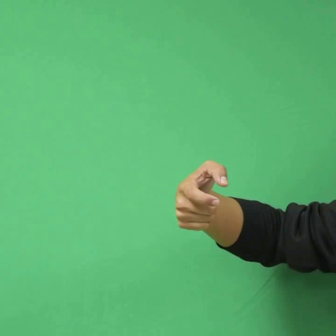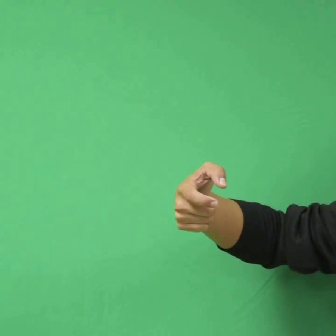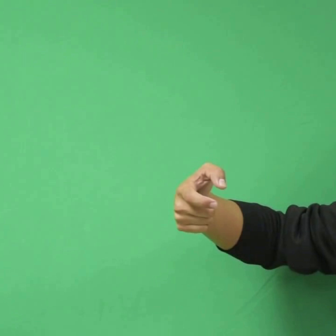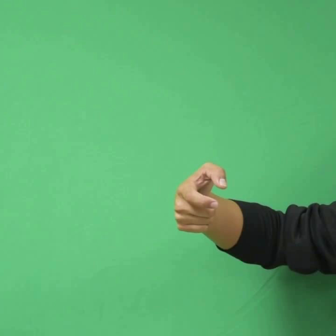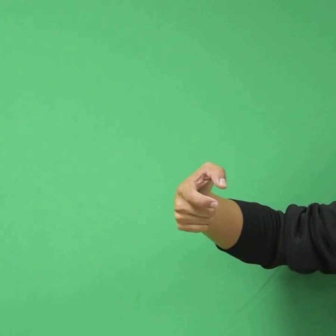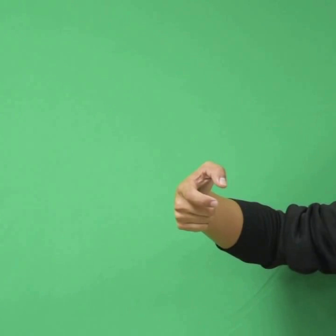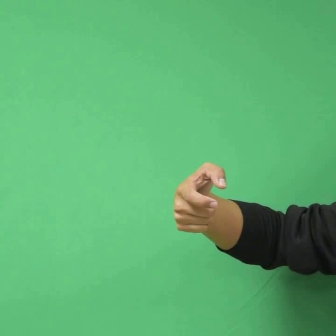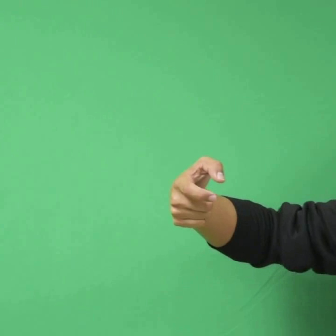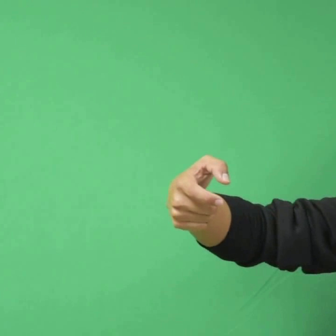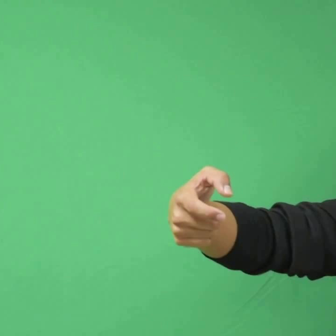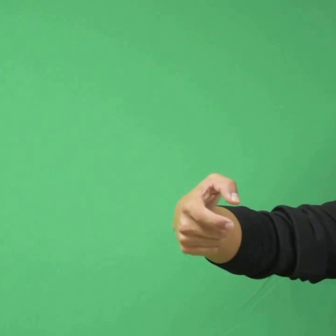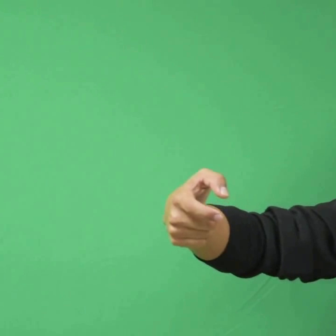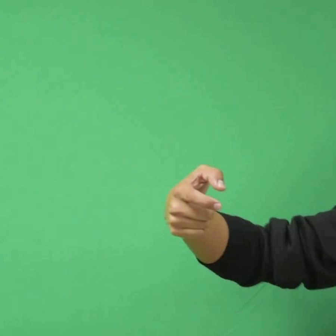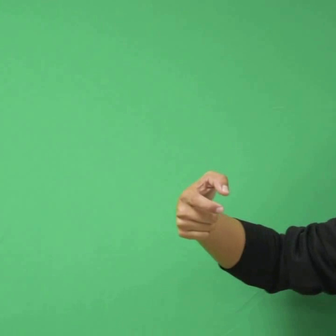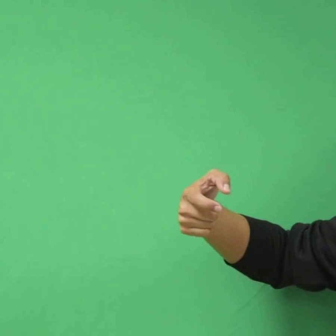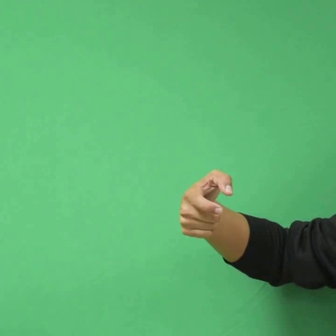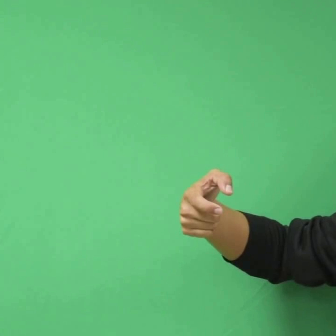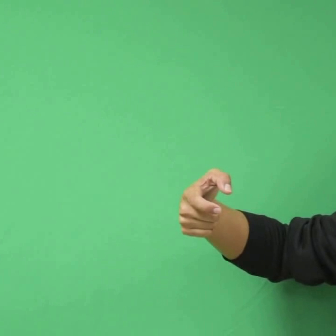X